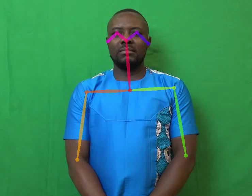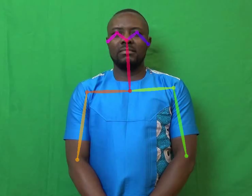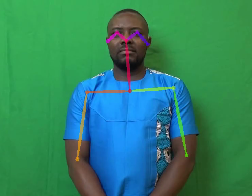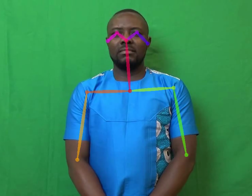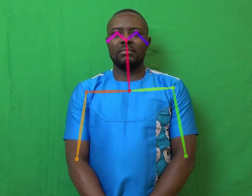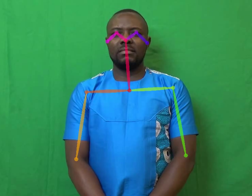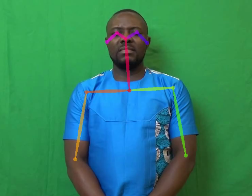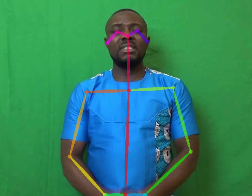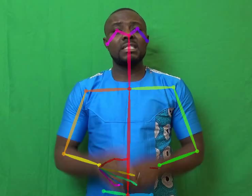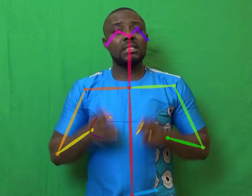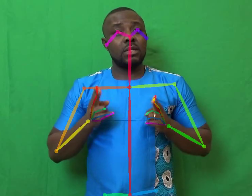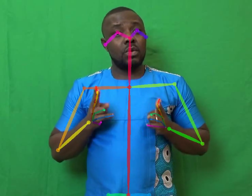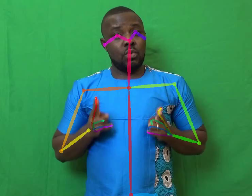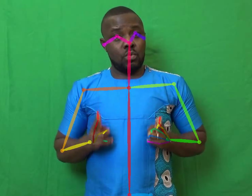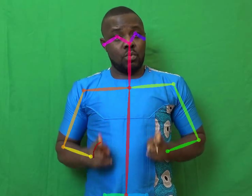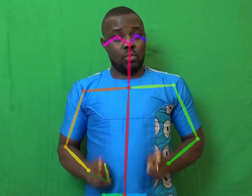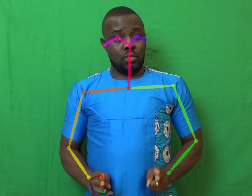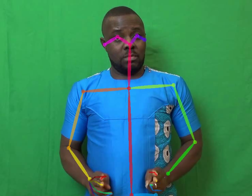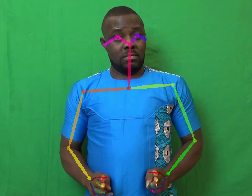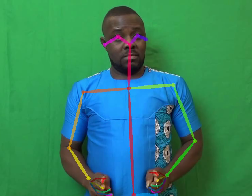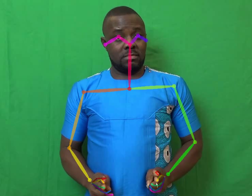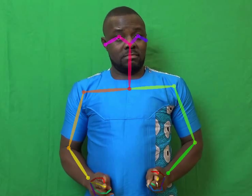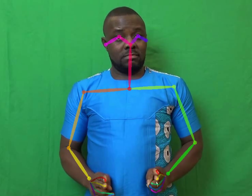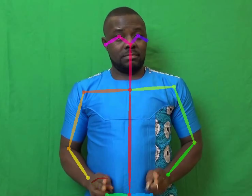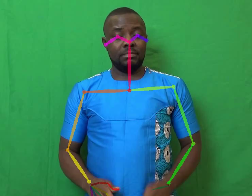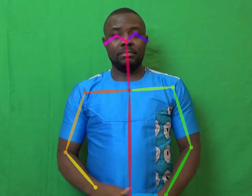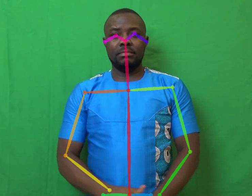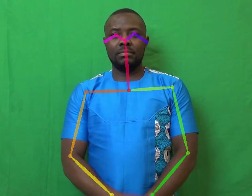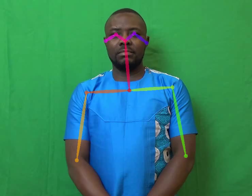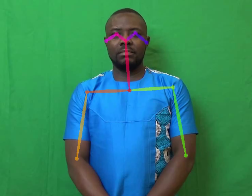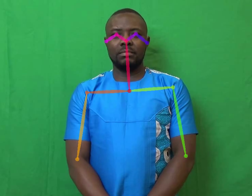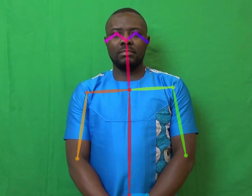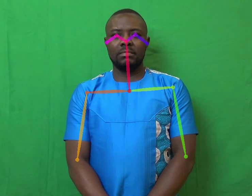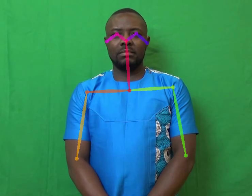human